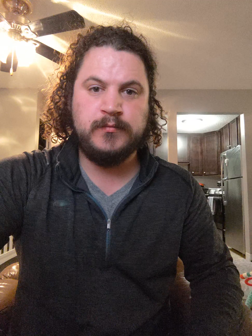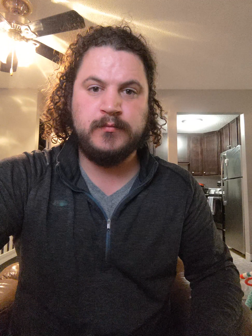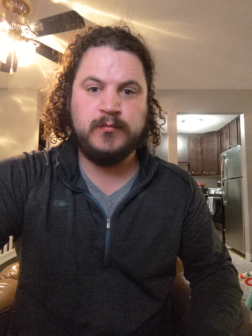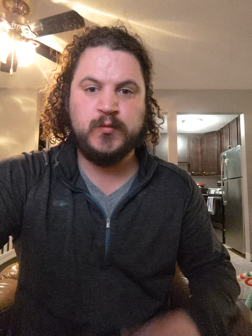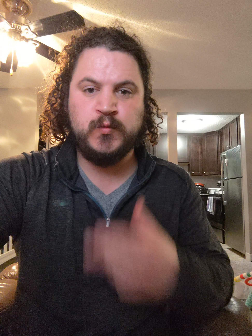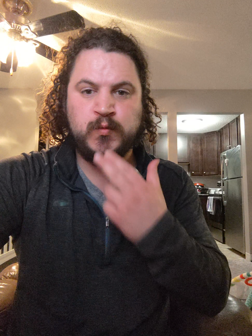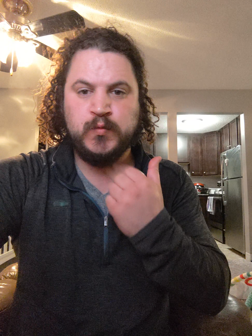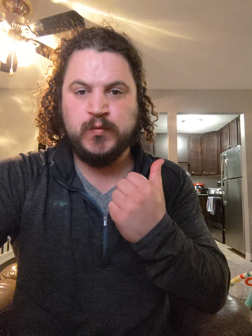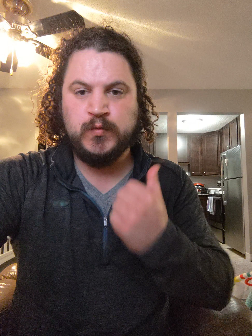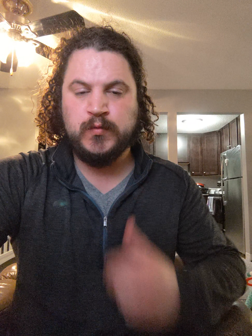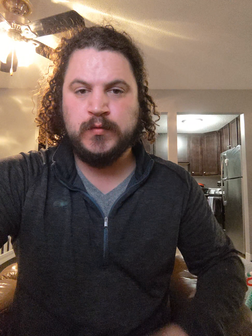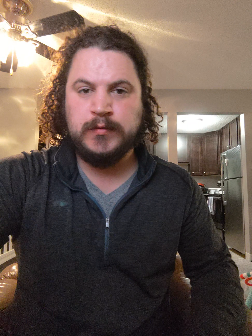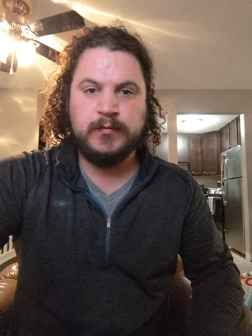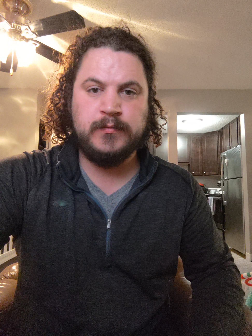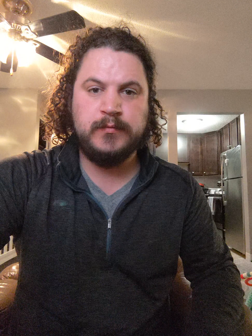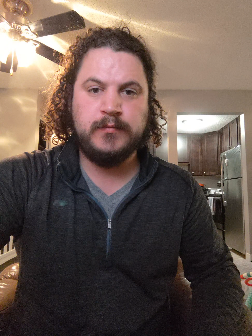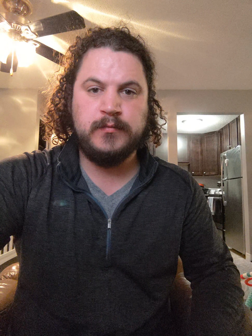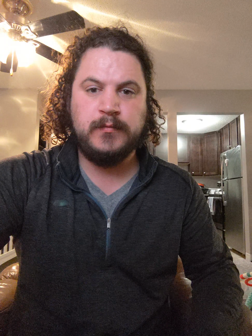cute